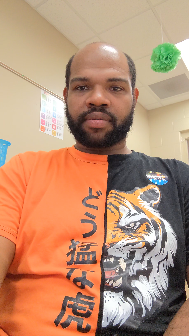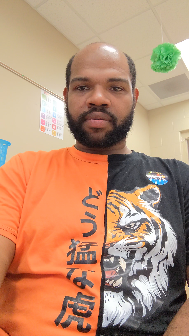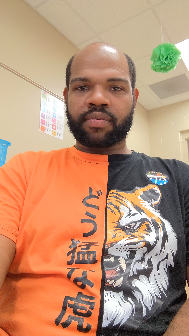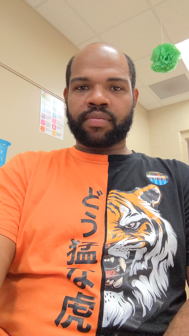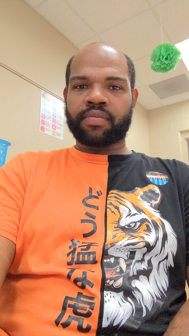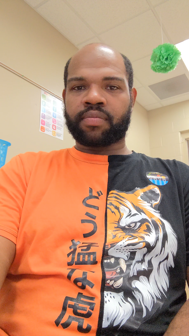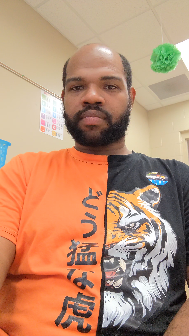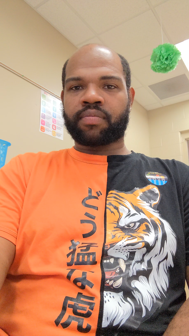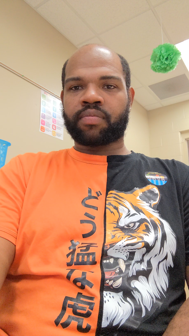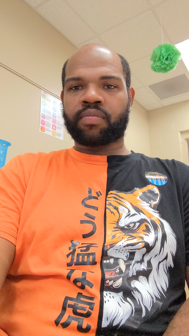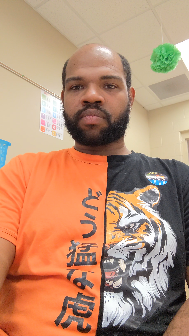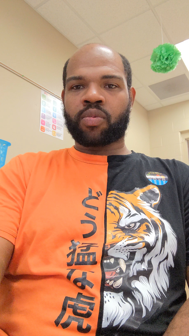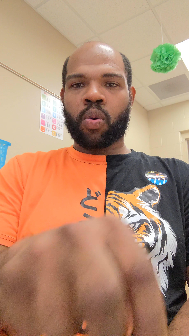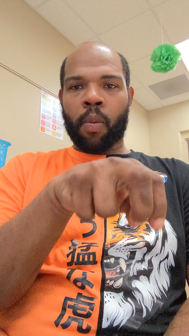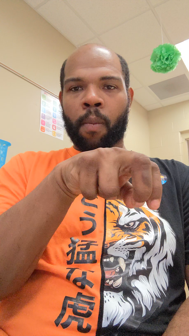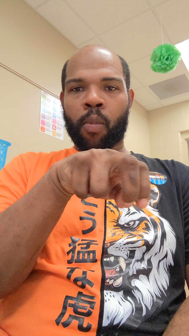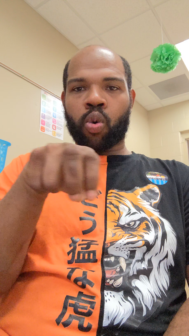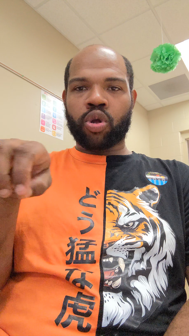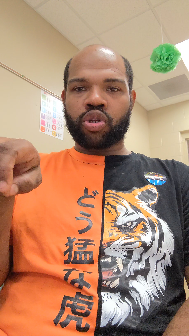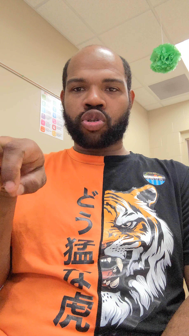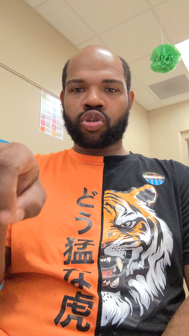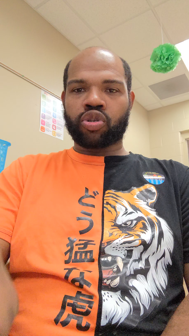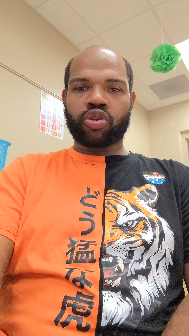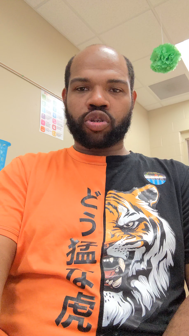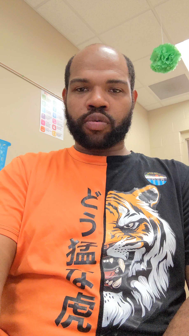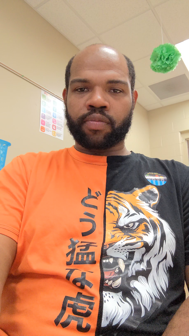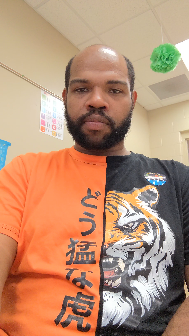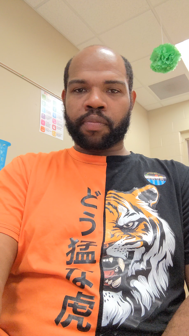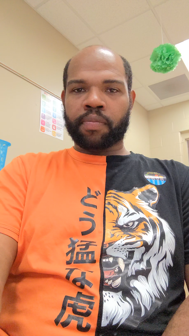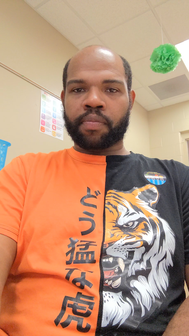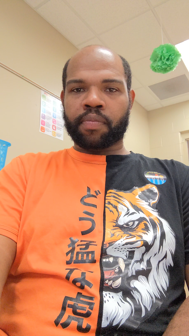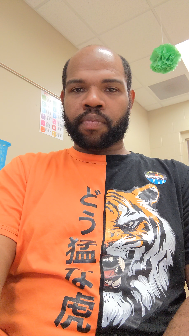porch